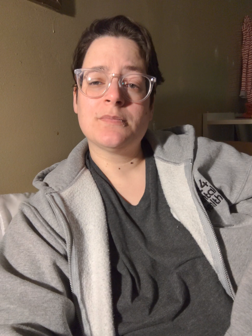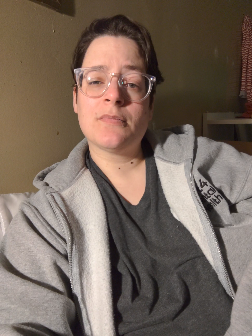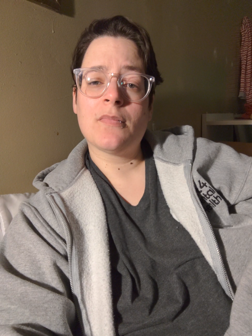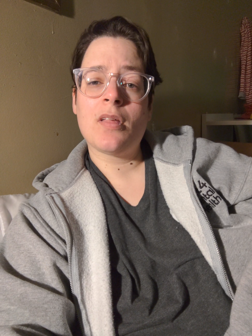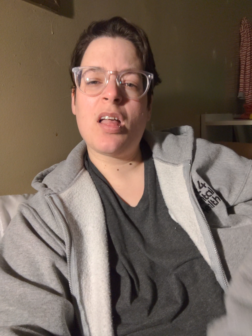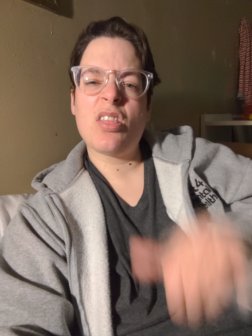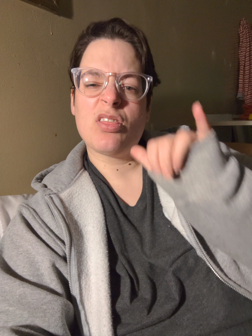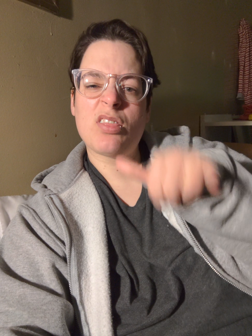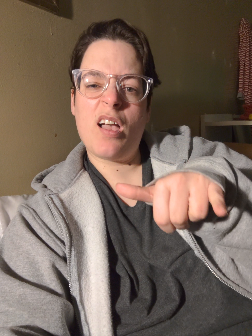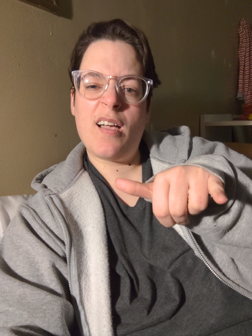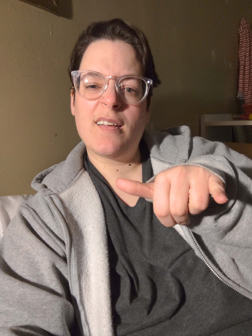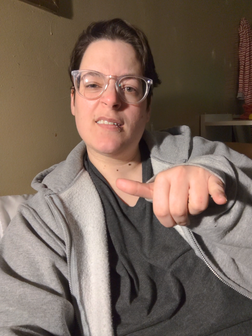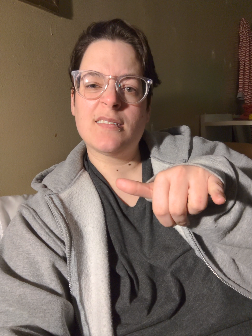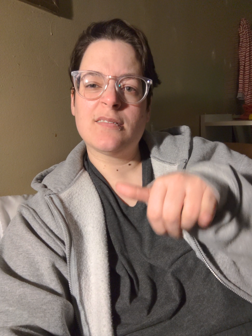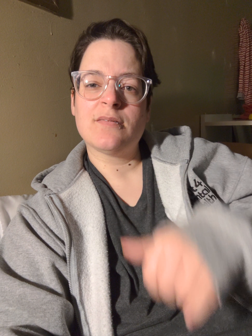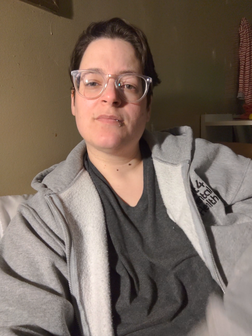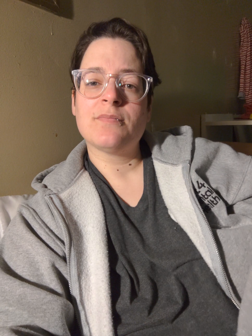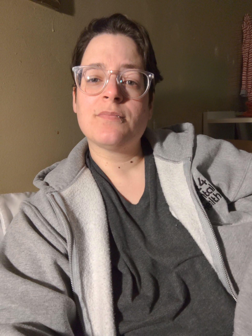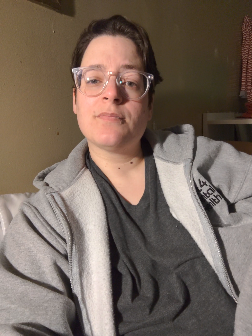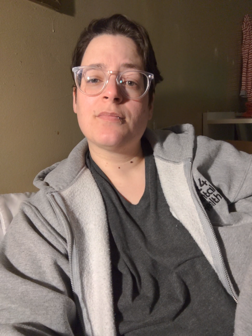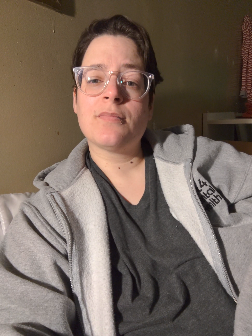that